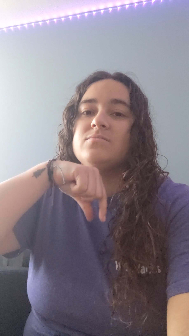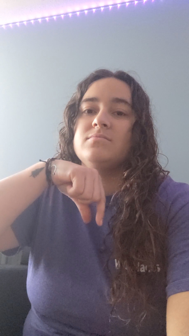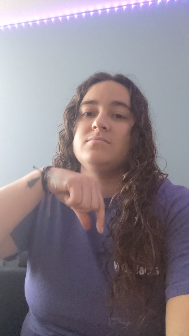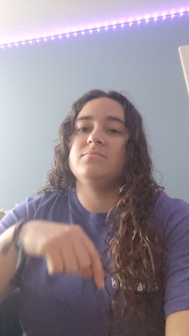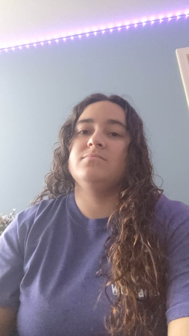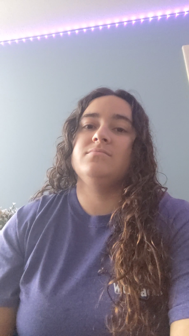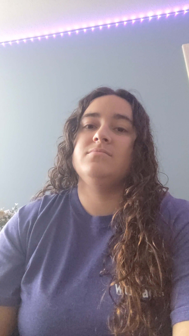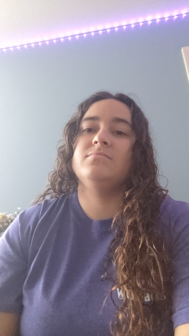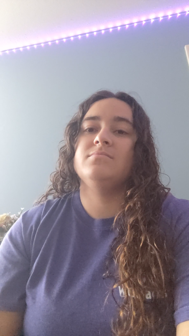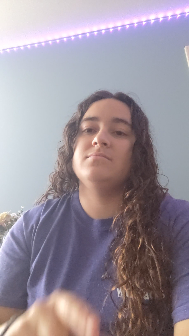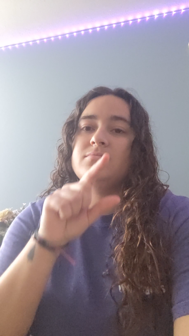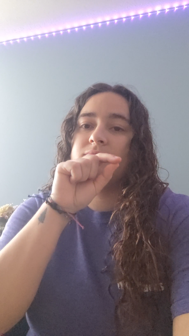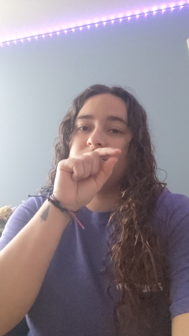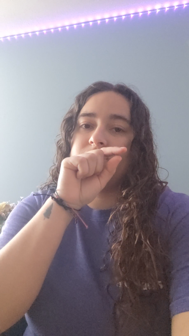chicken